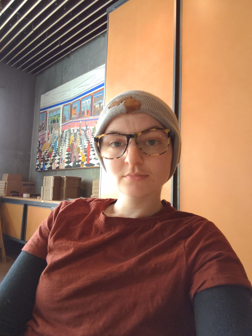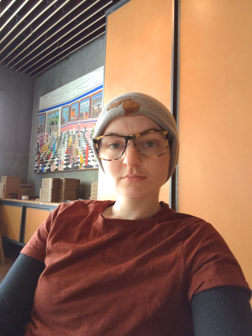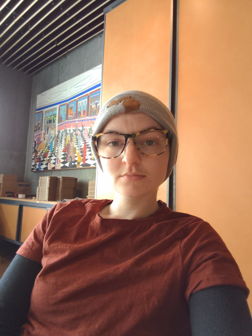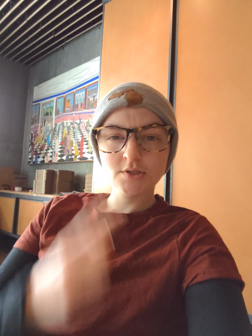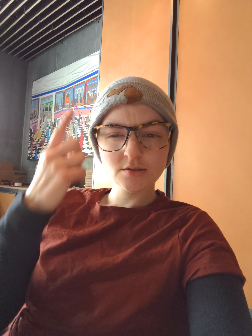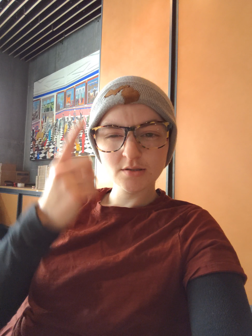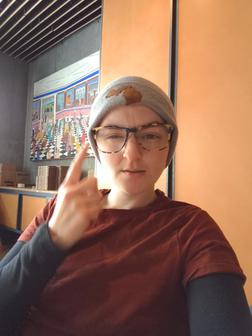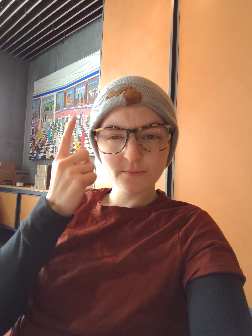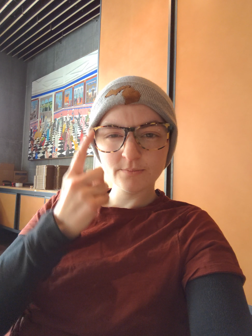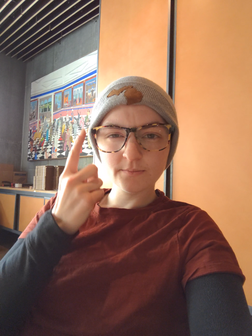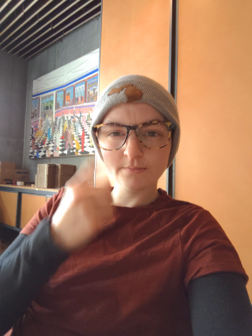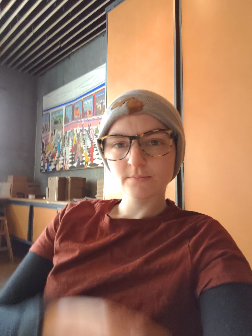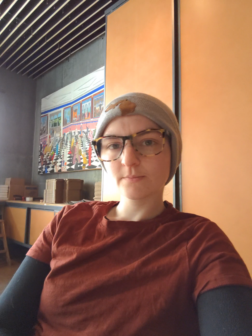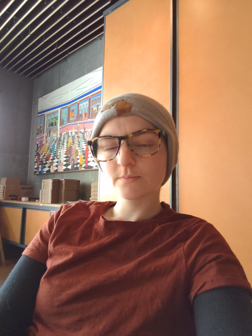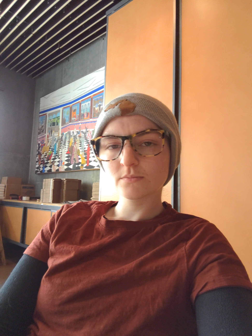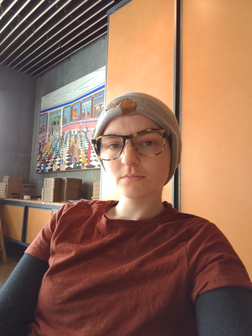think